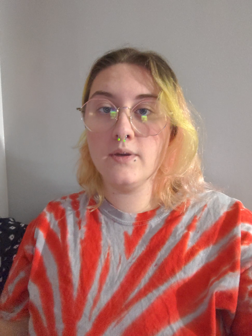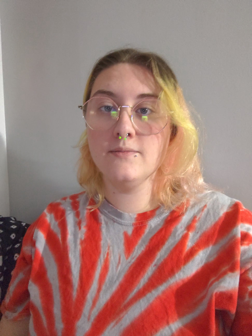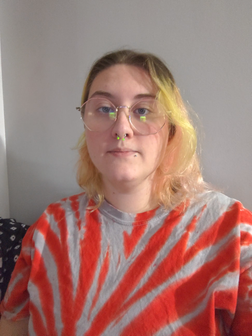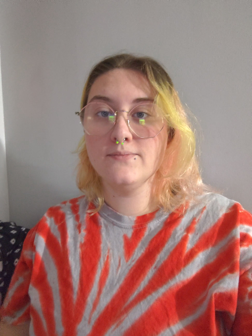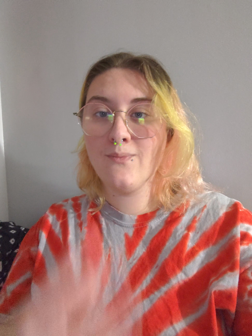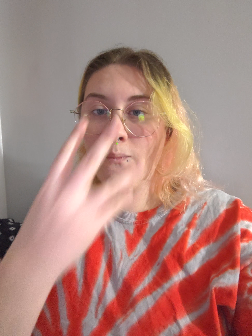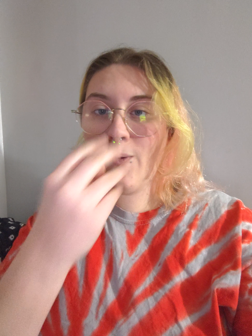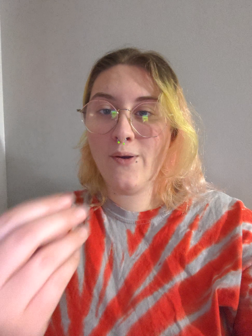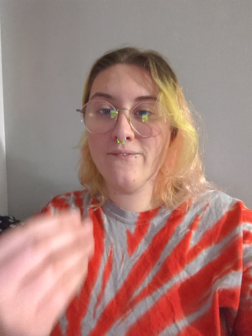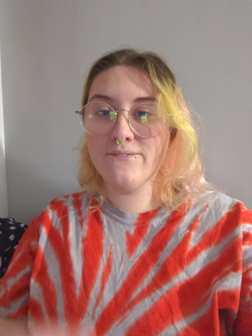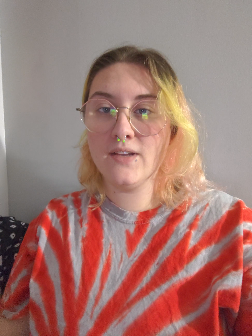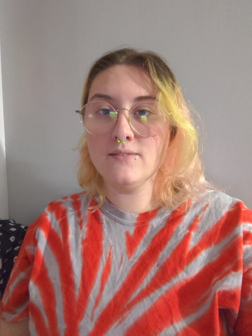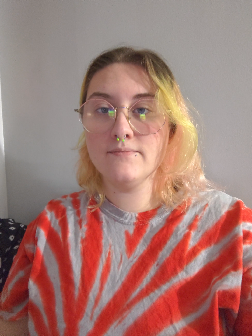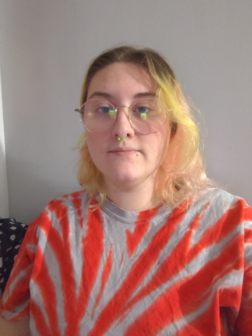wolf